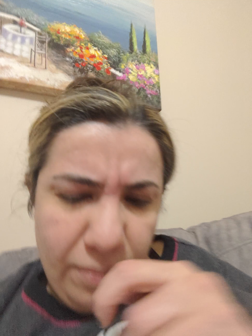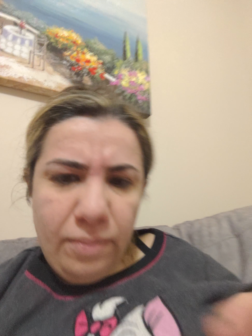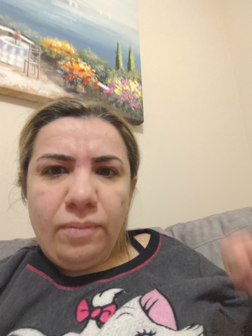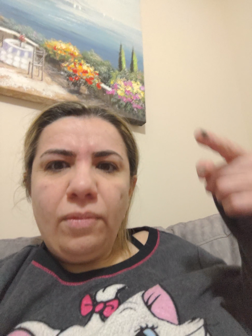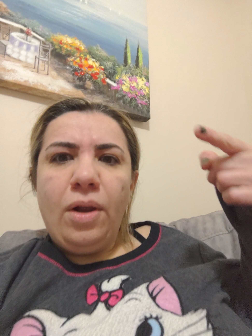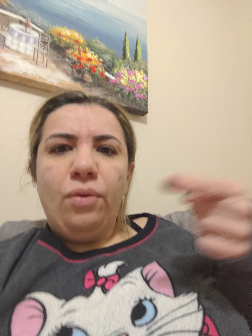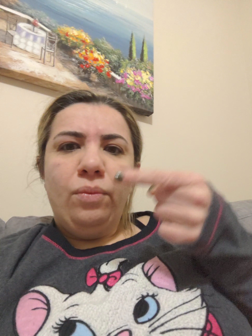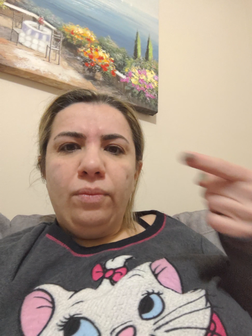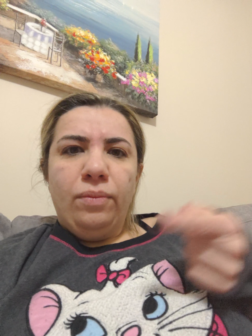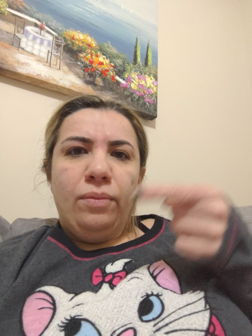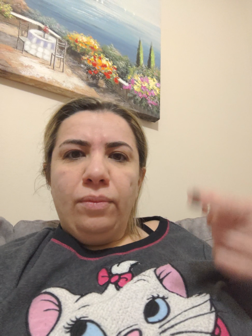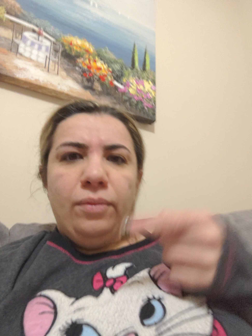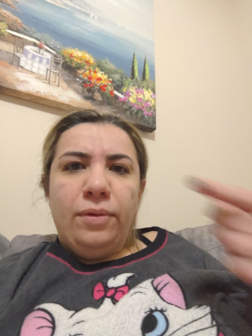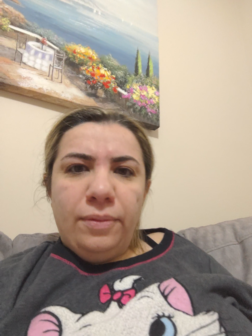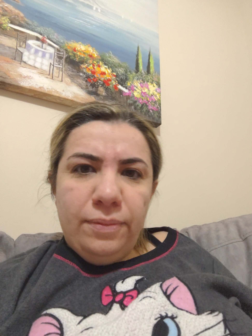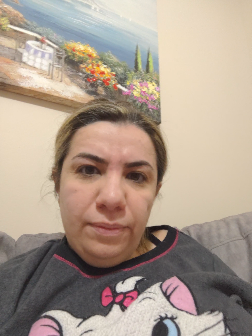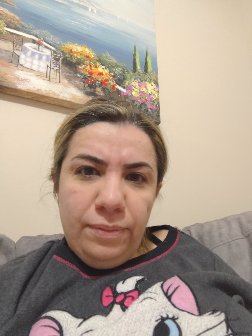owie